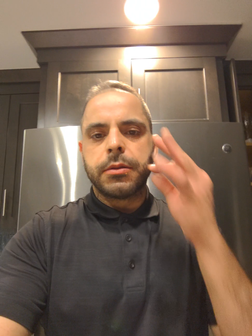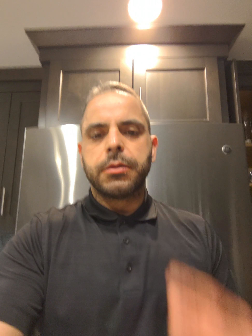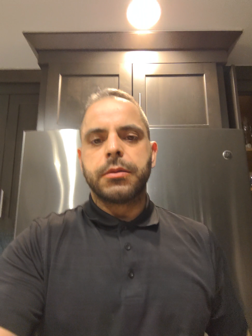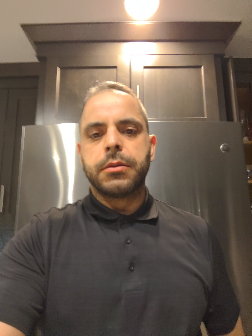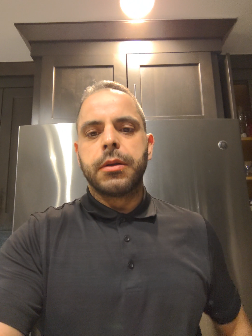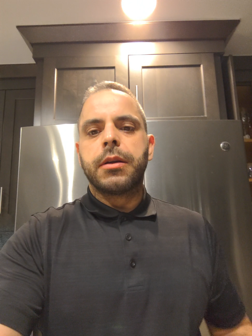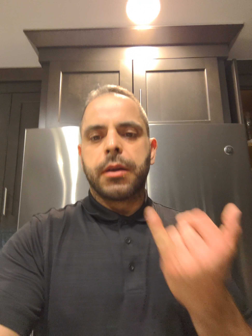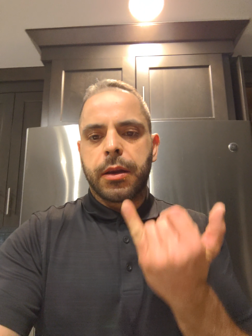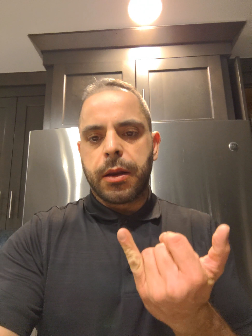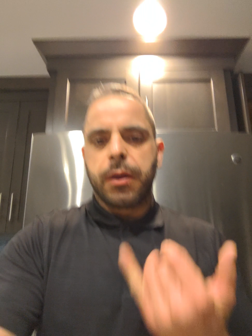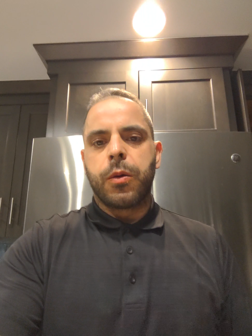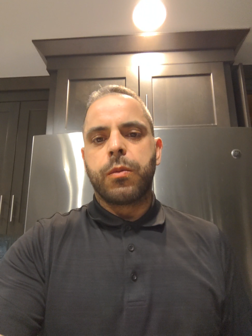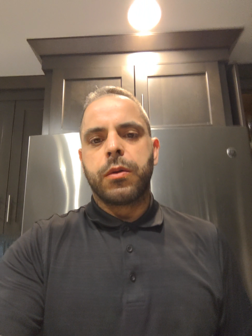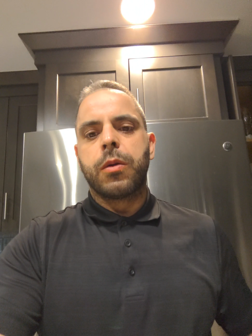now